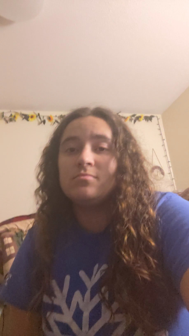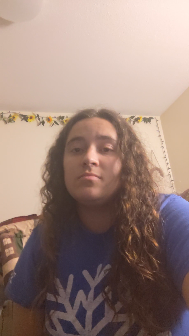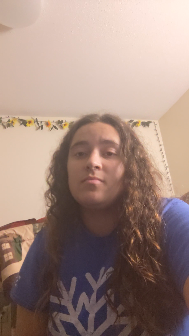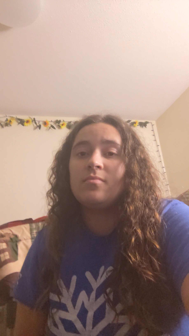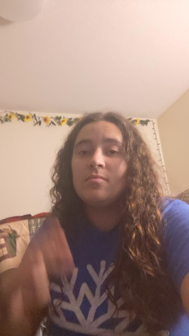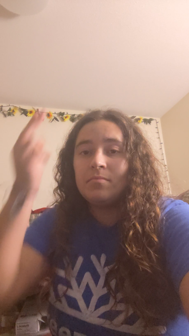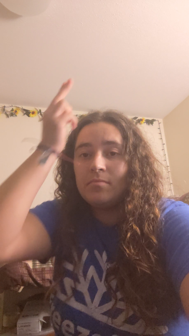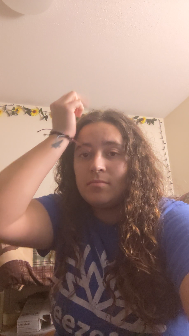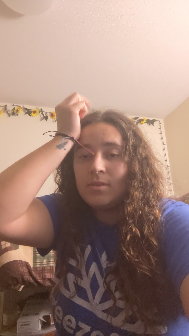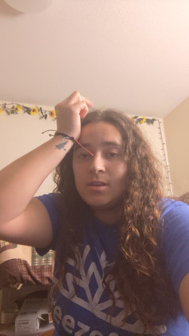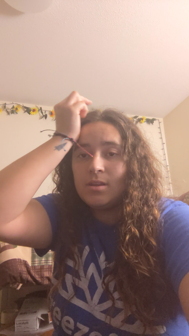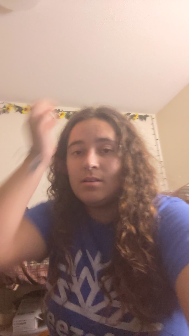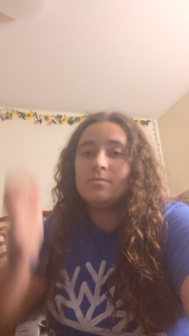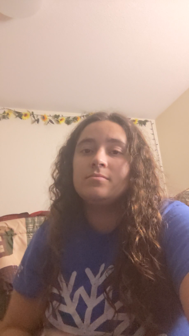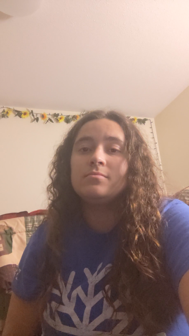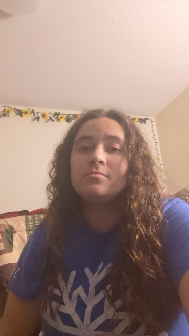bunny